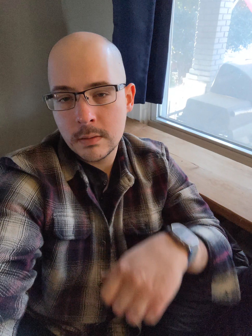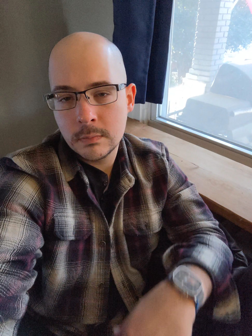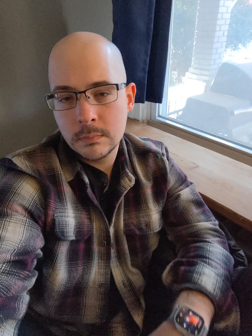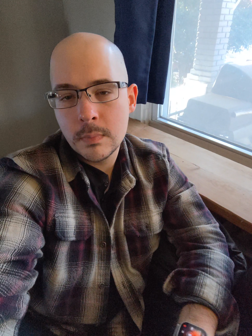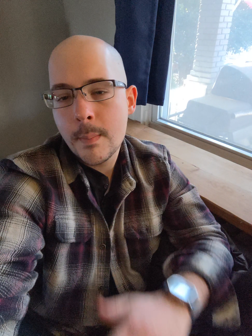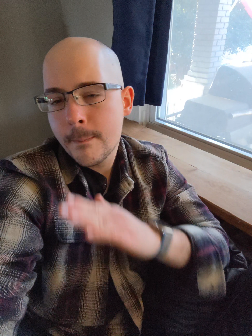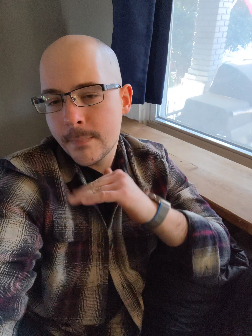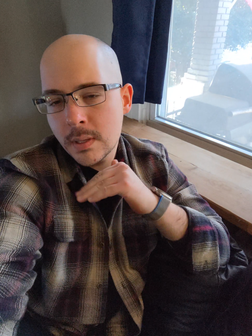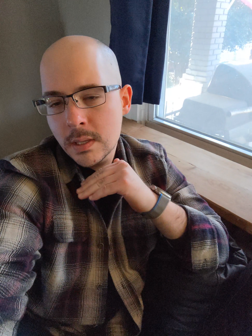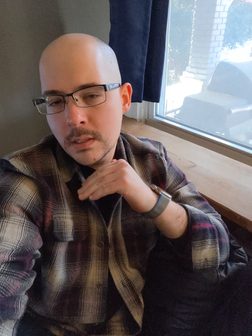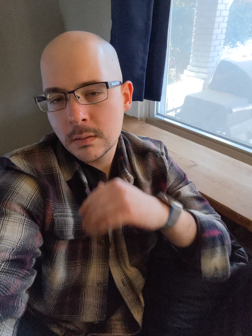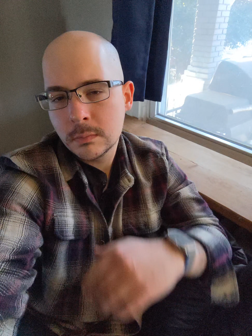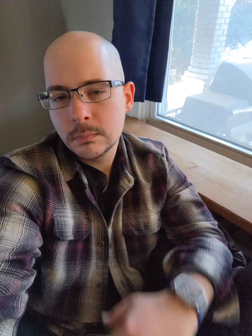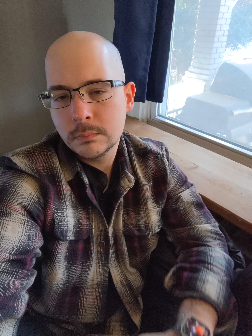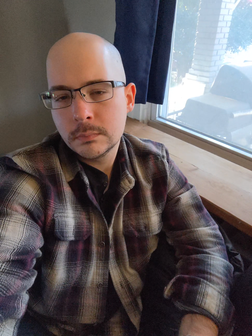pig